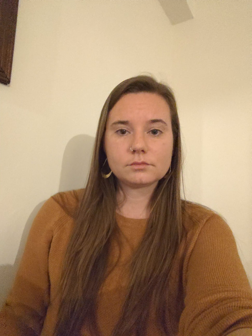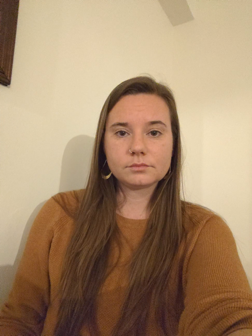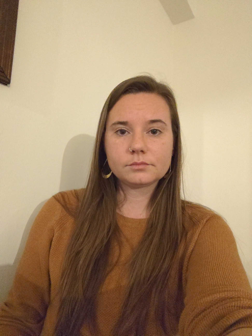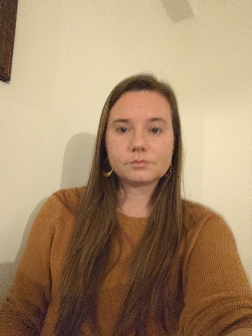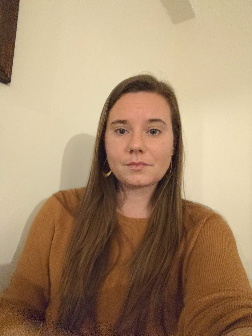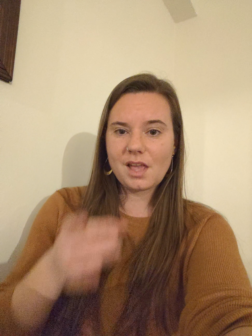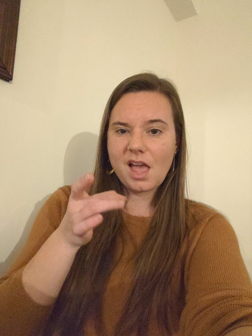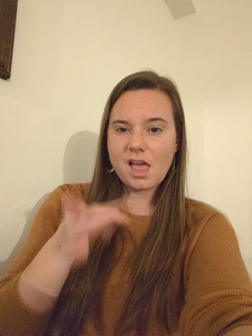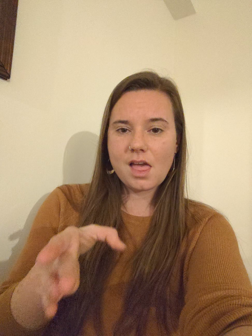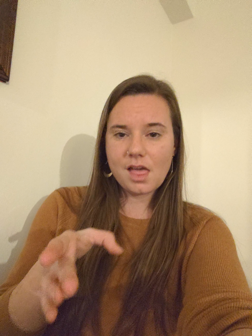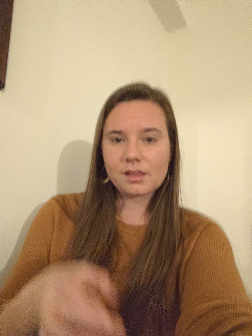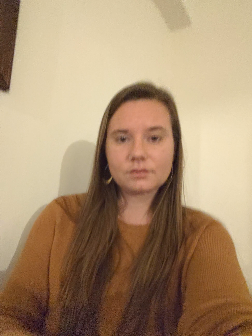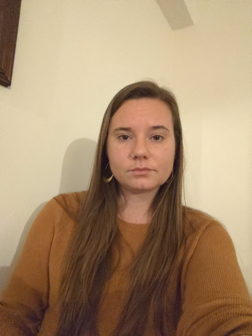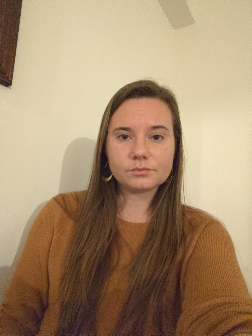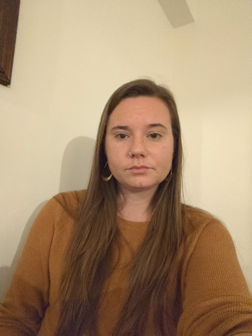hate